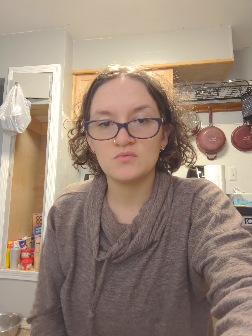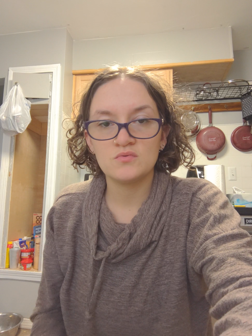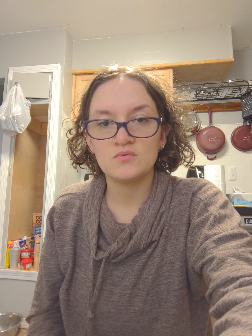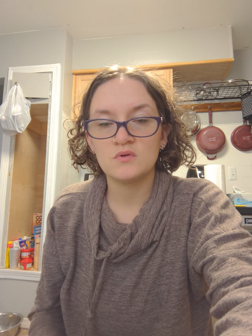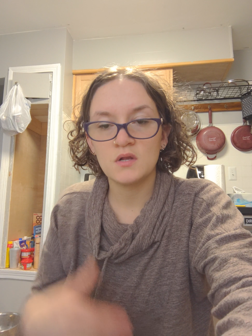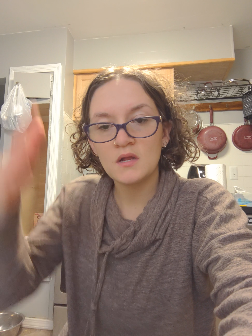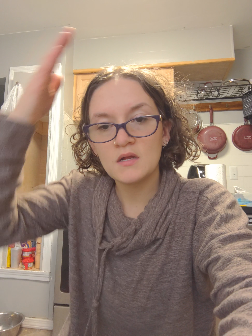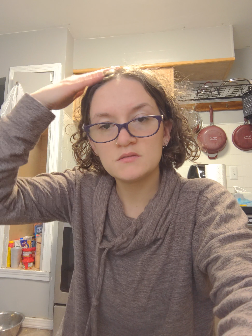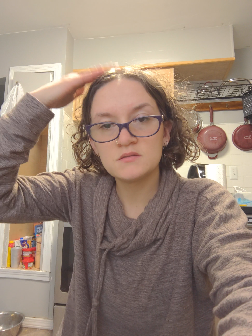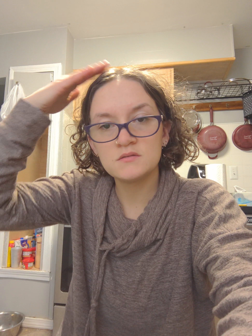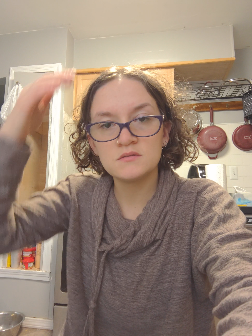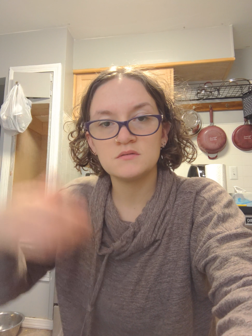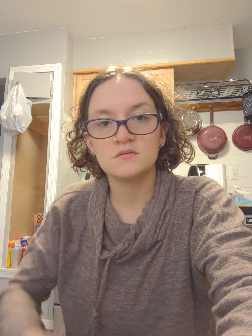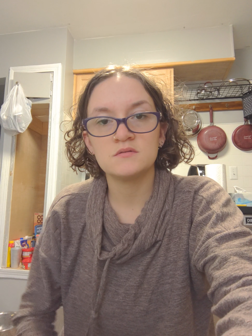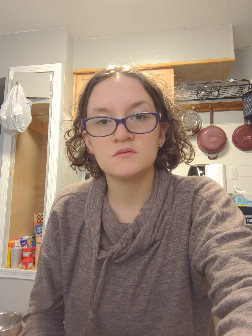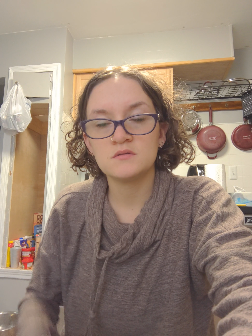hat